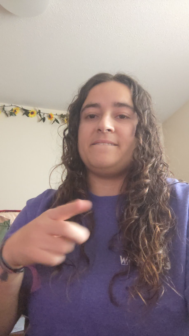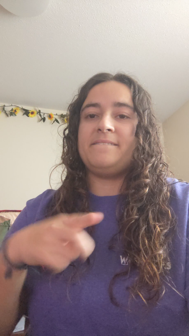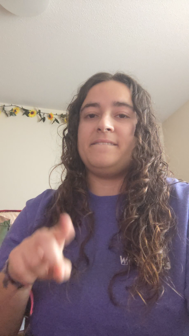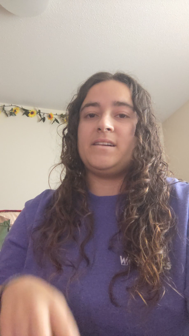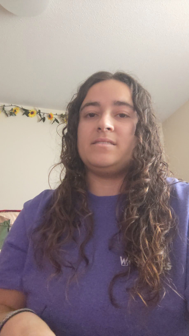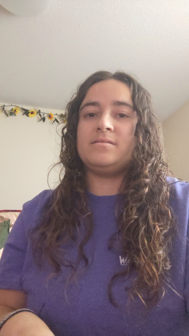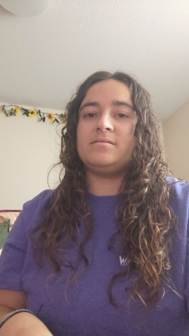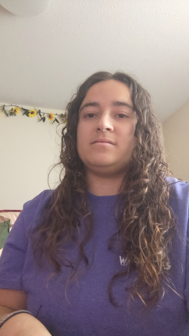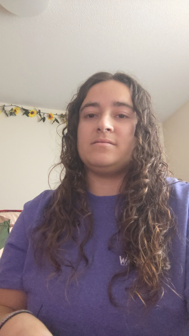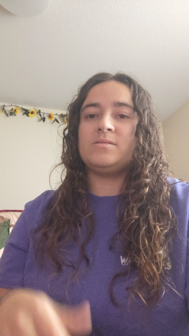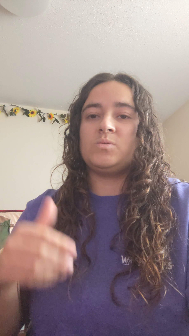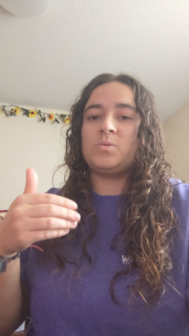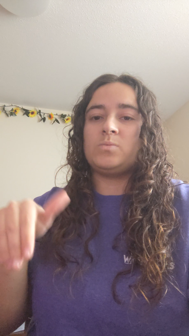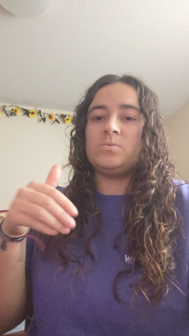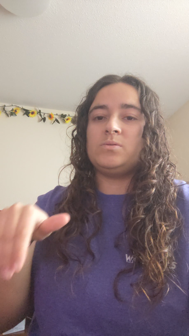shorts